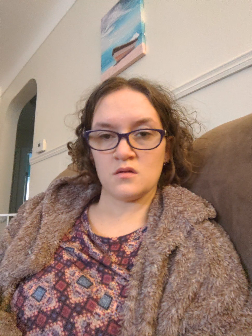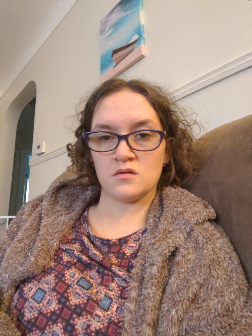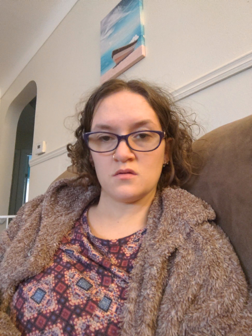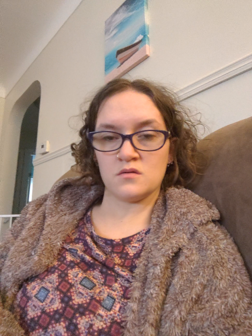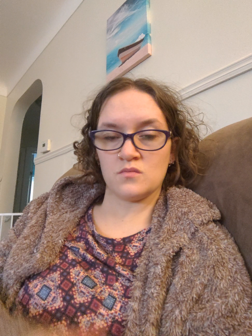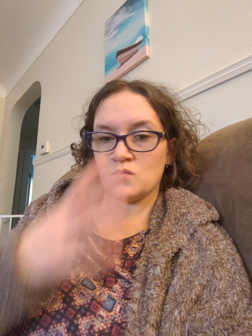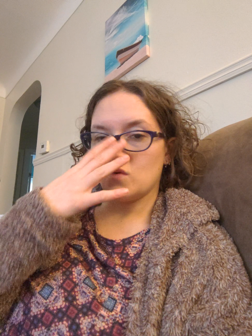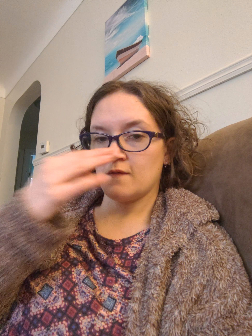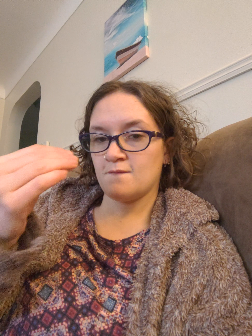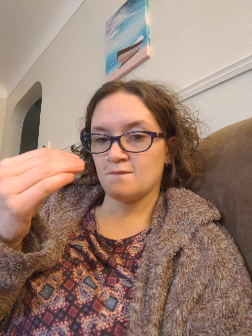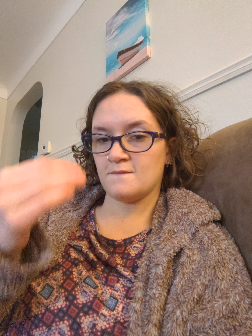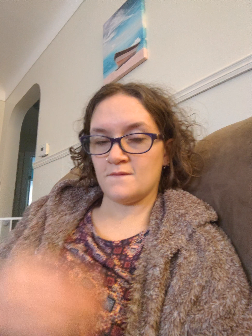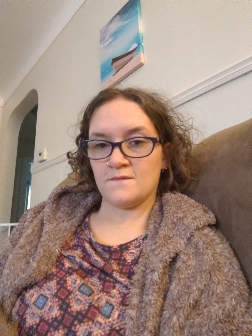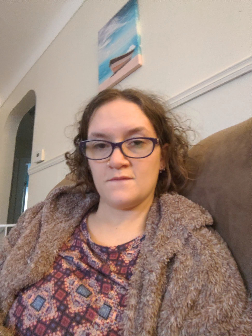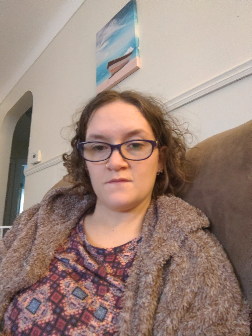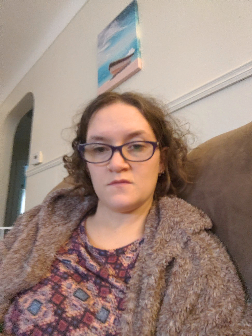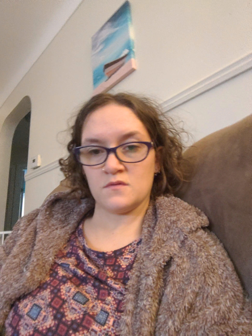wolf